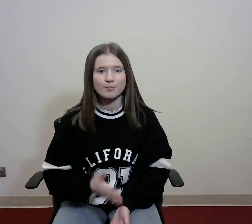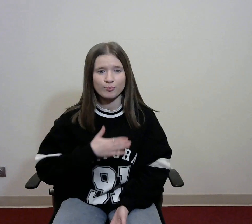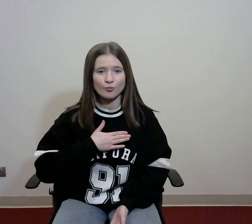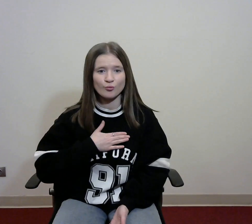mən